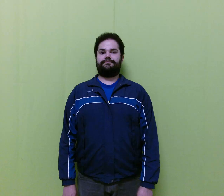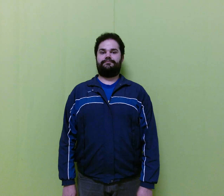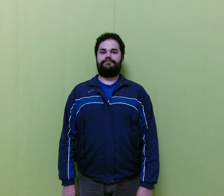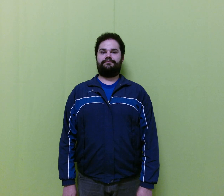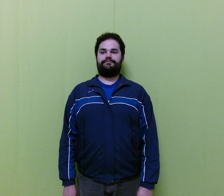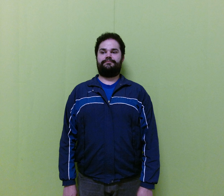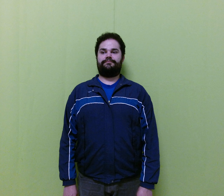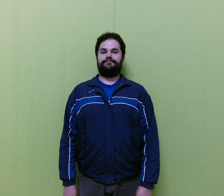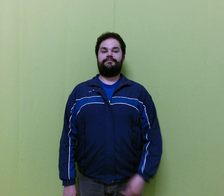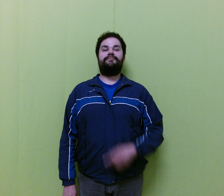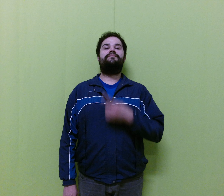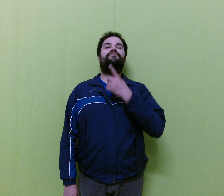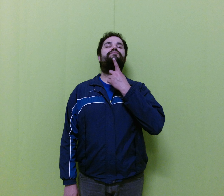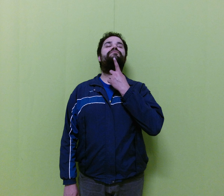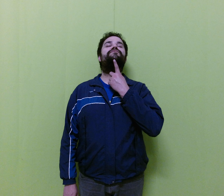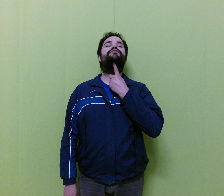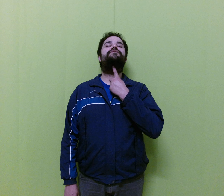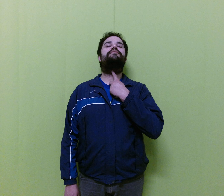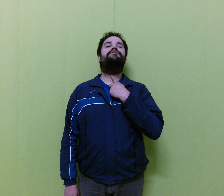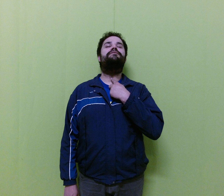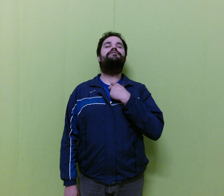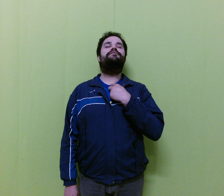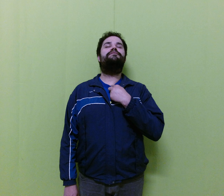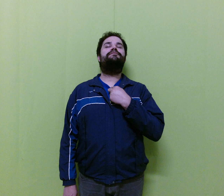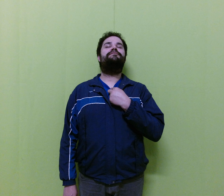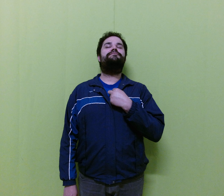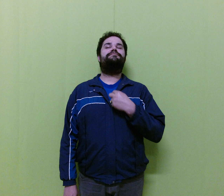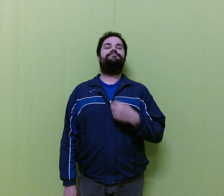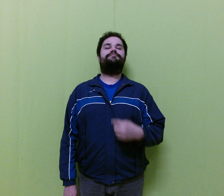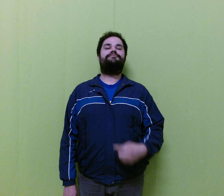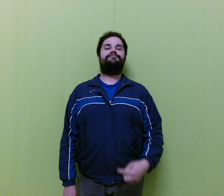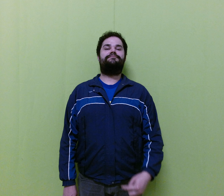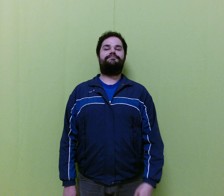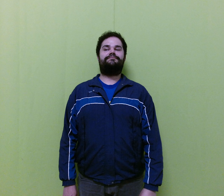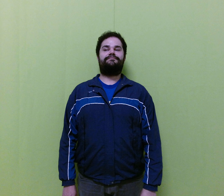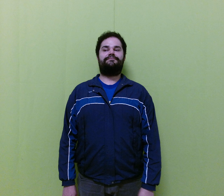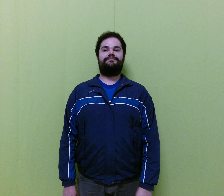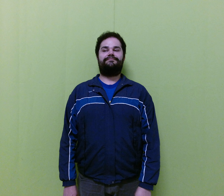vontade